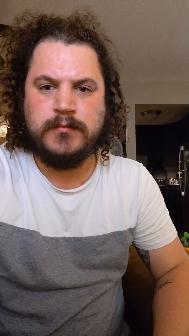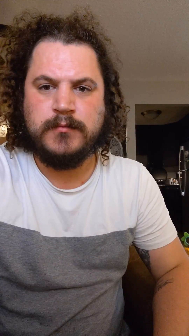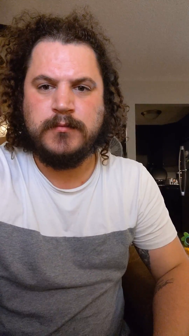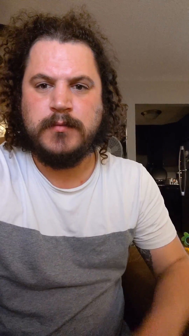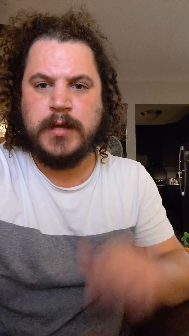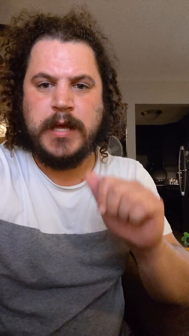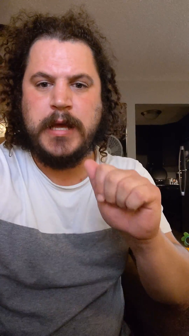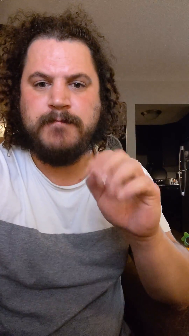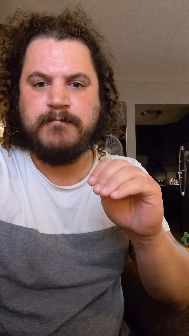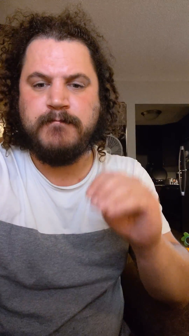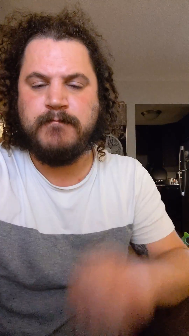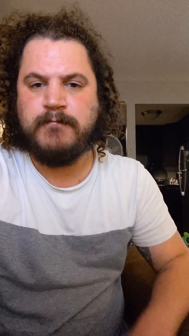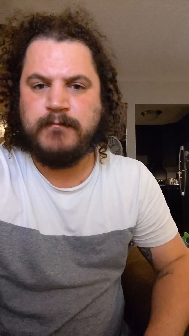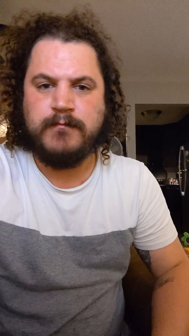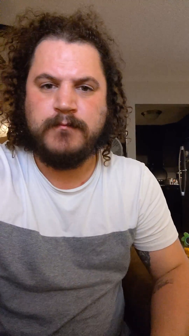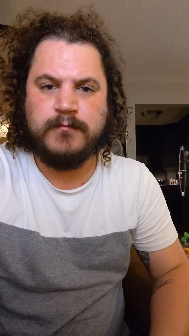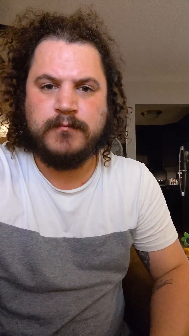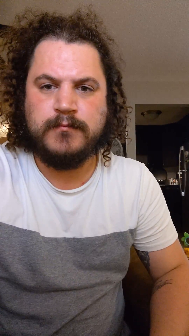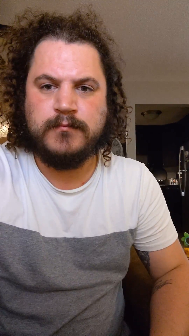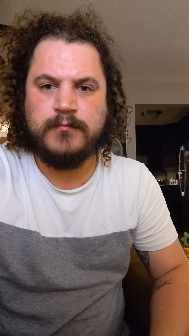am